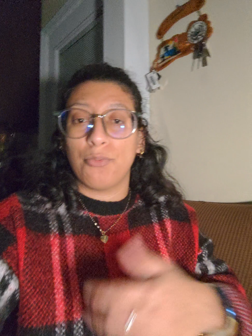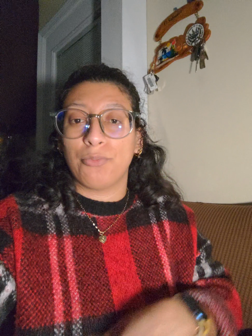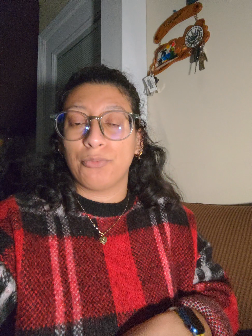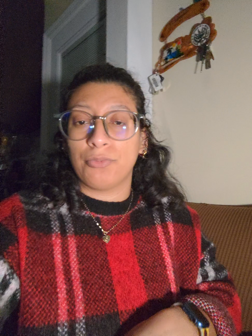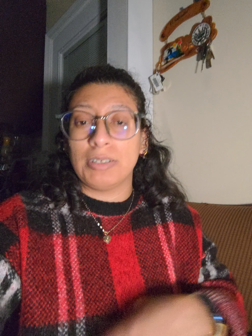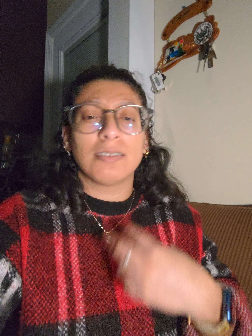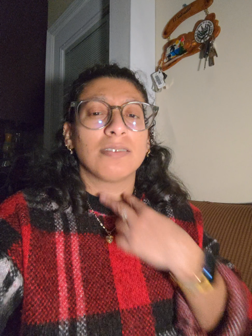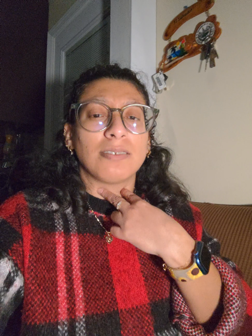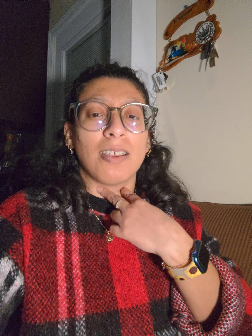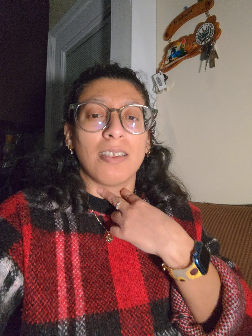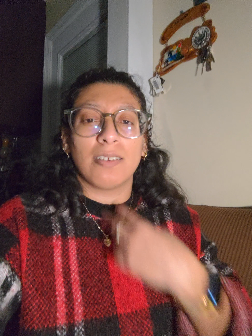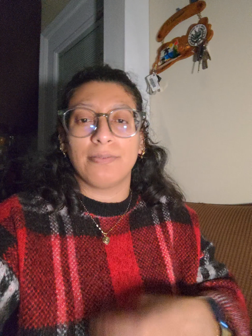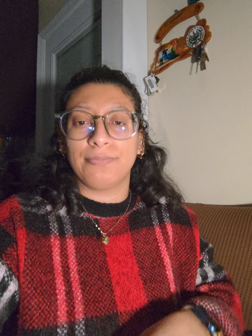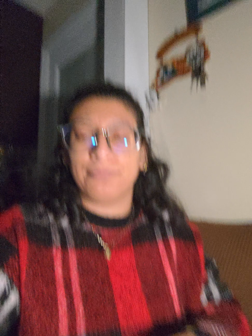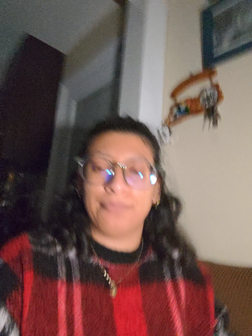stuck